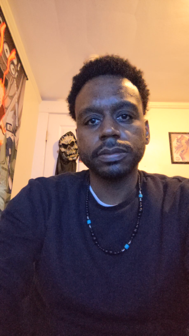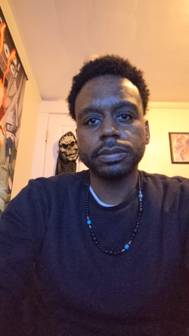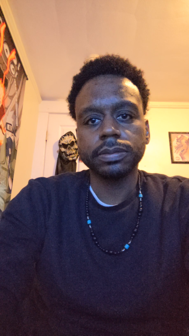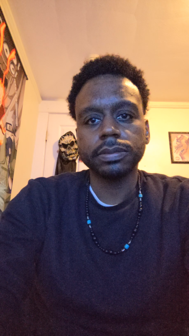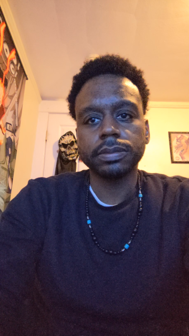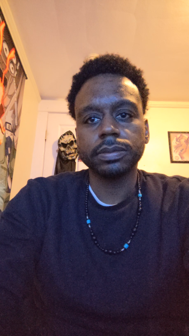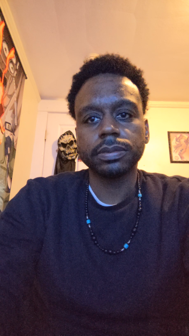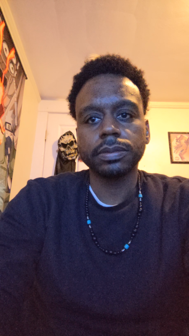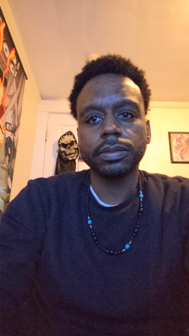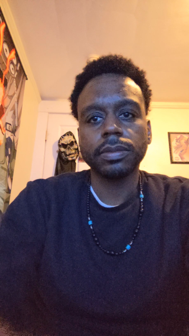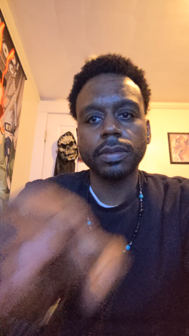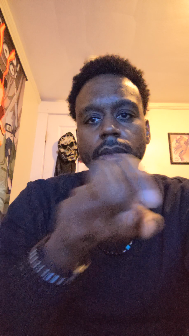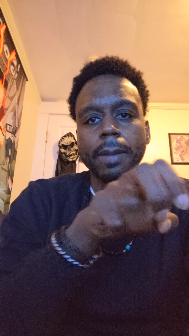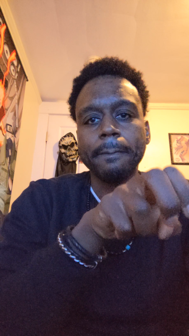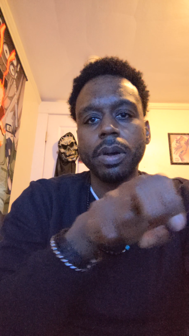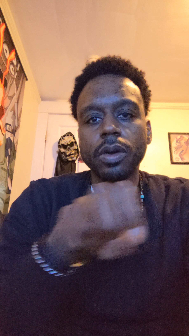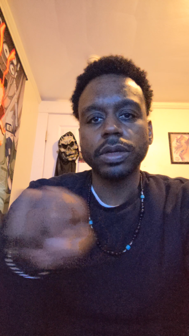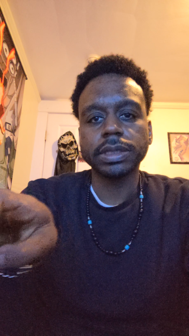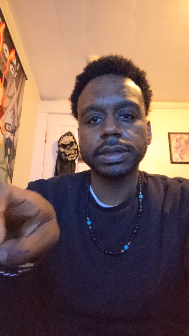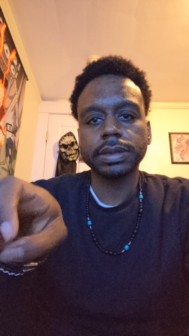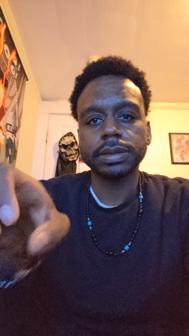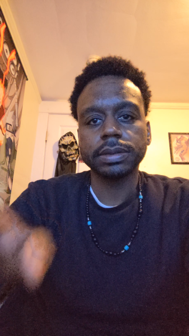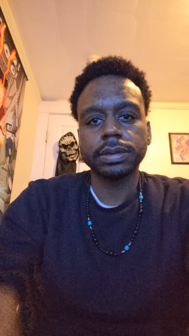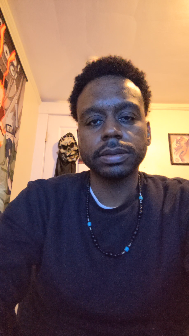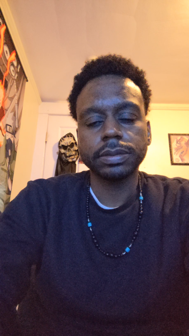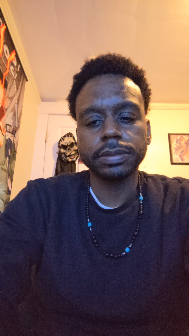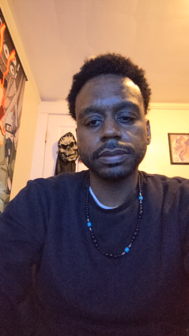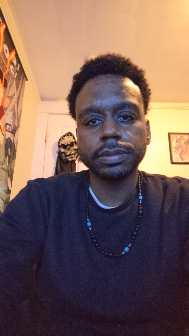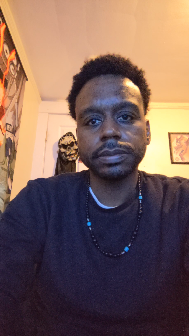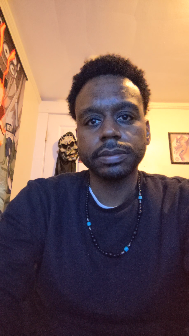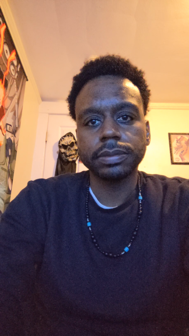porch